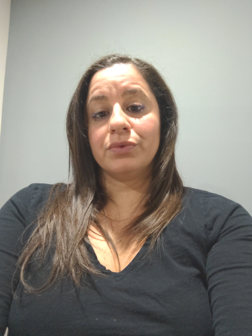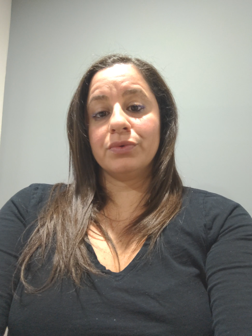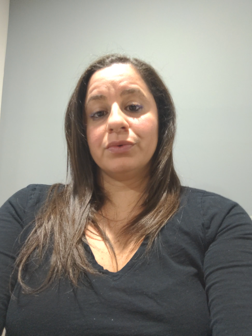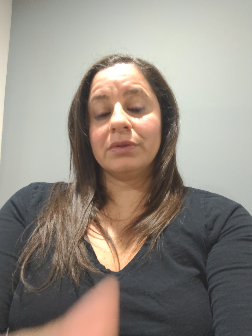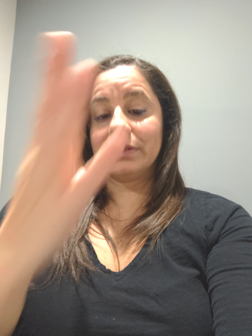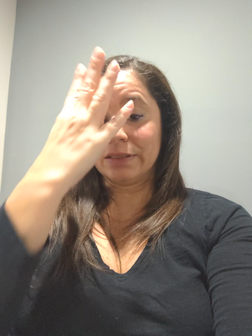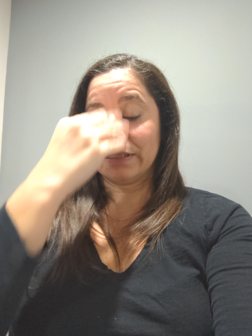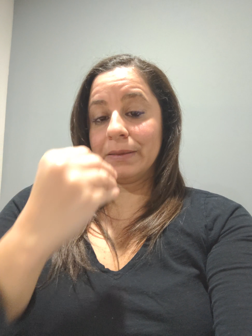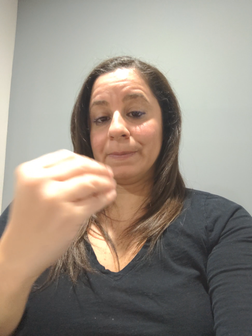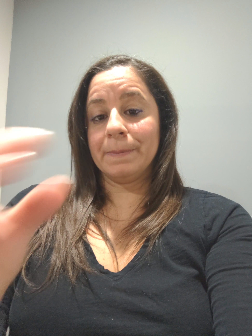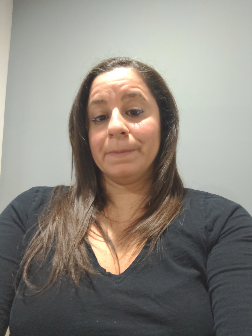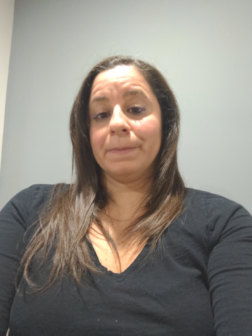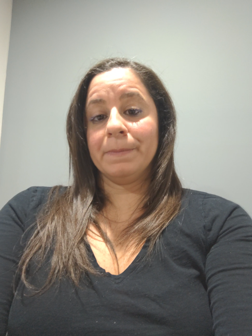sleep